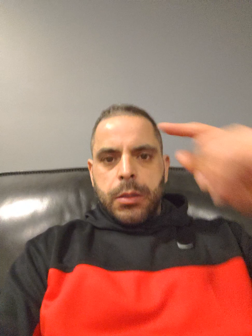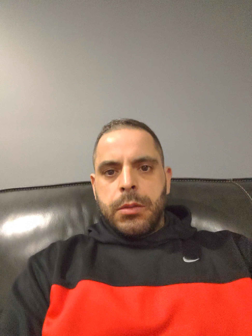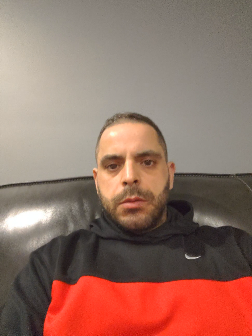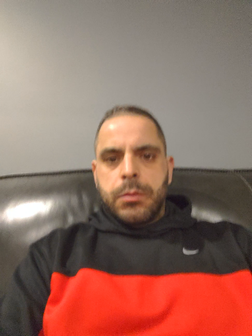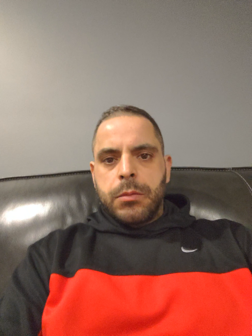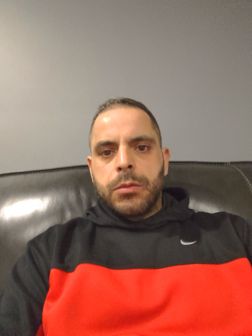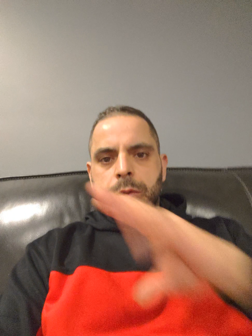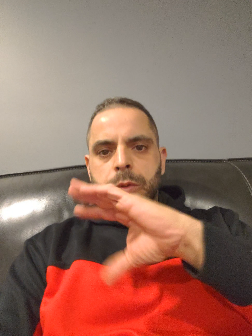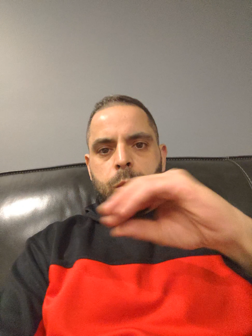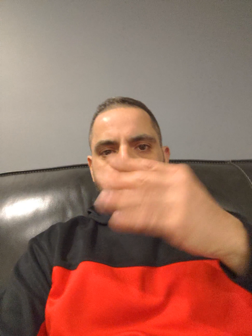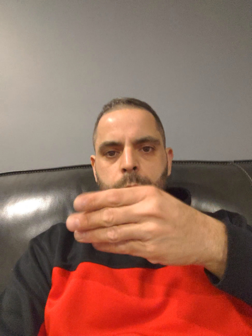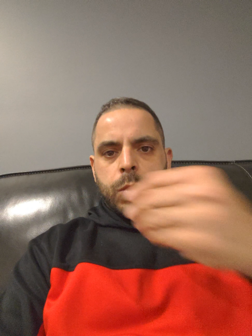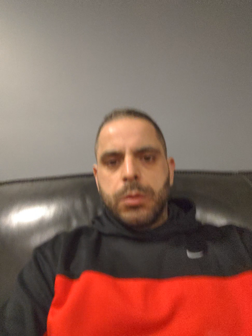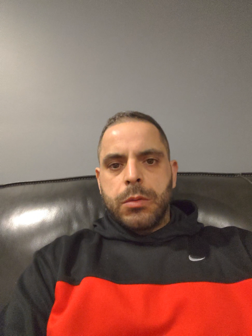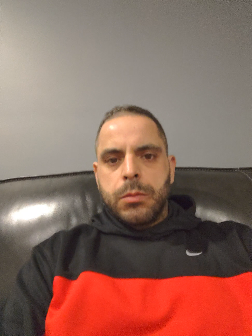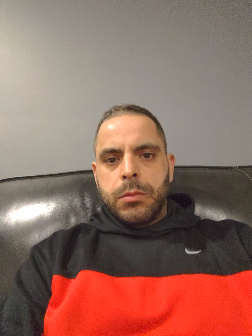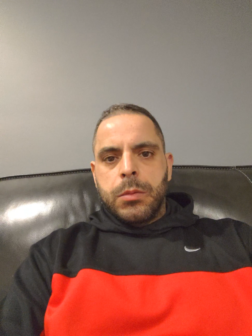story